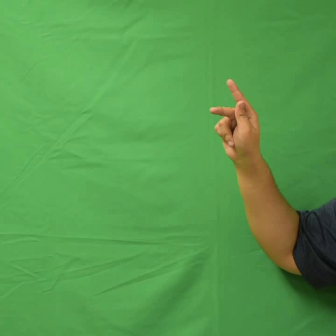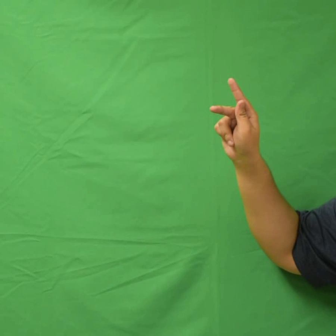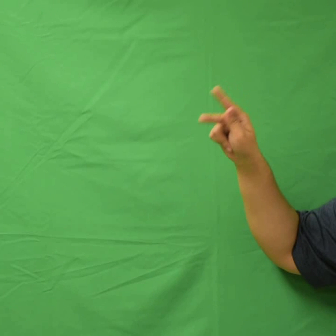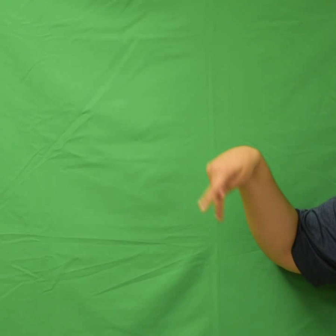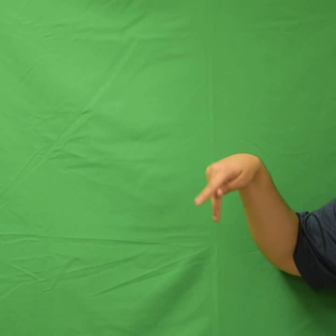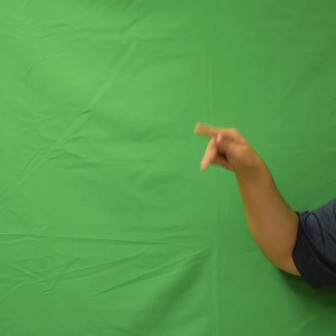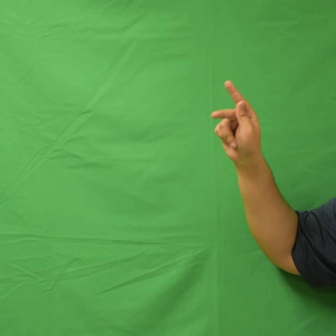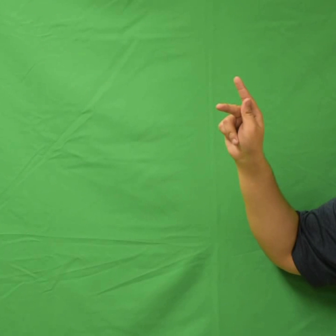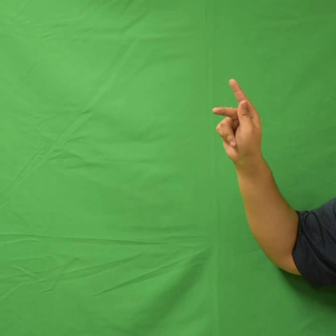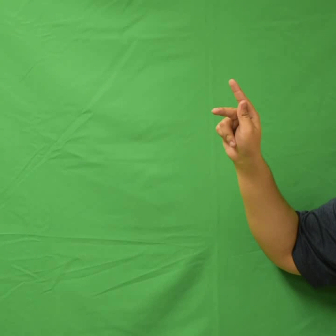K